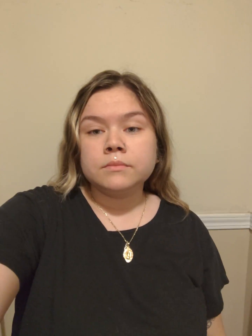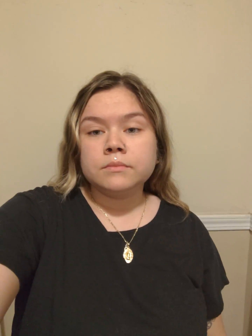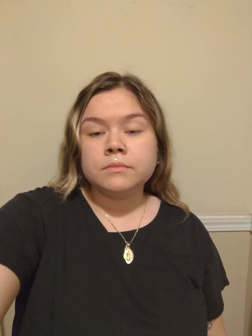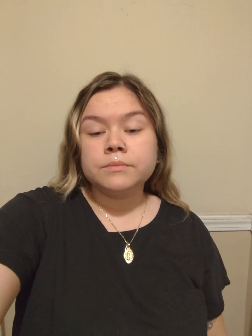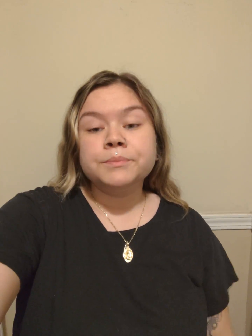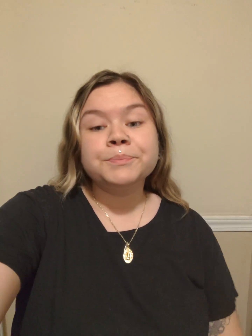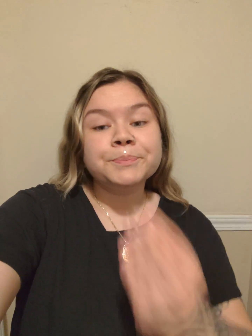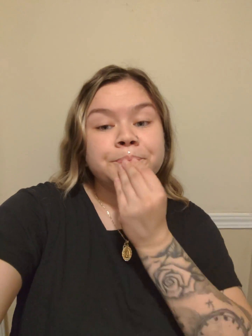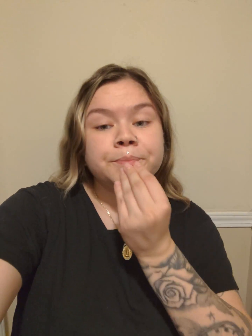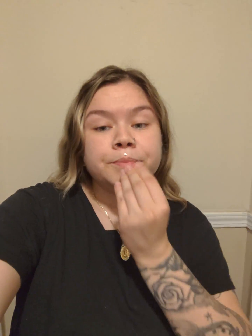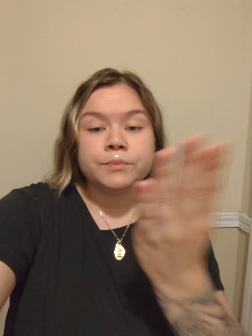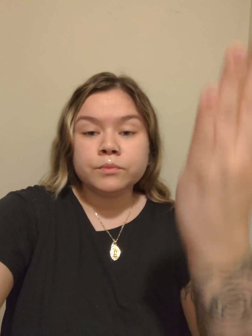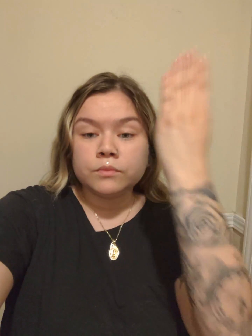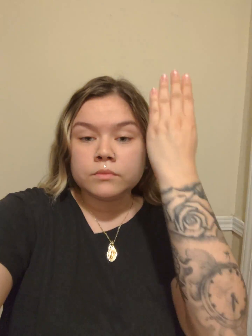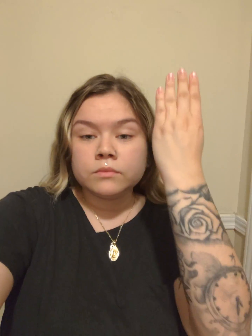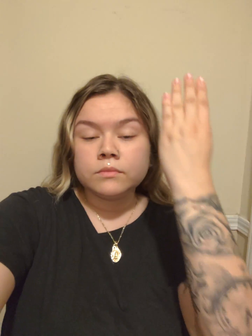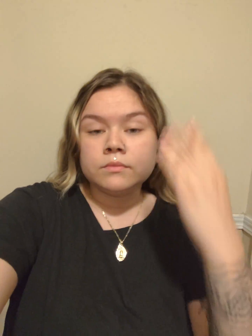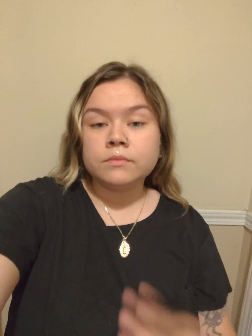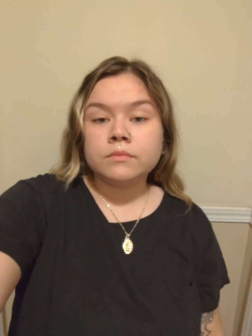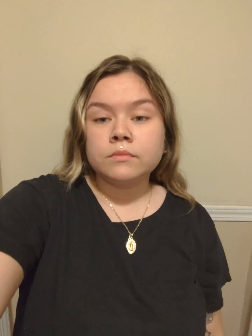breakfast